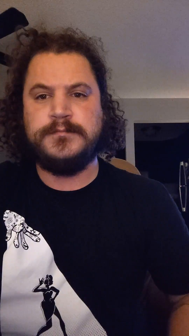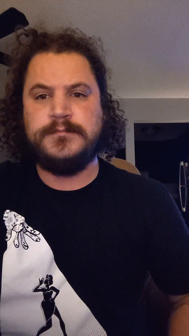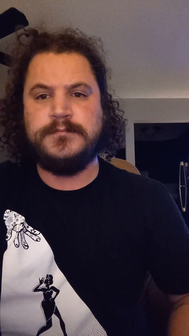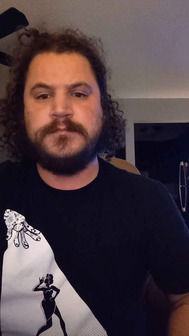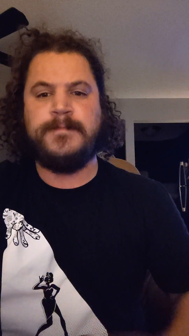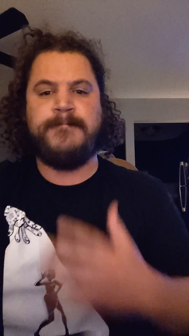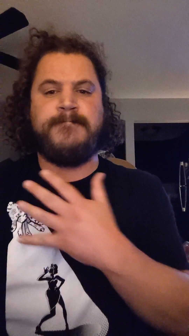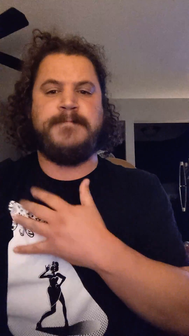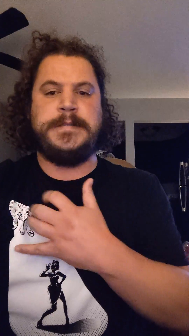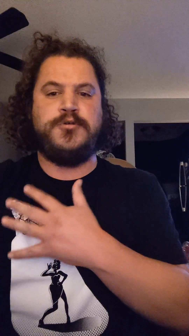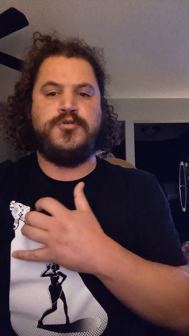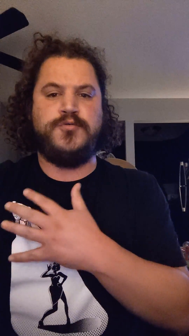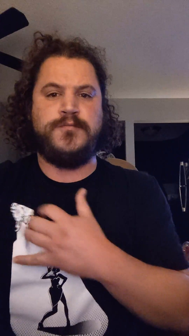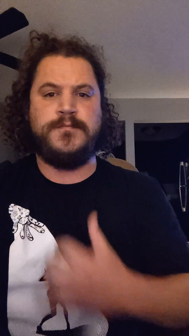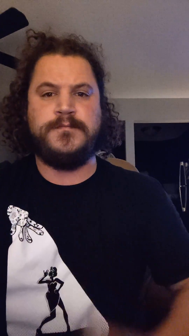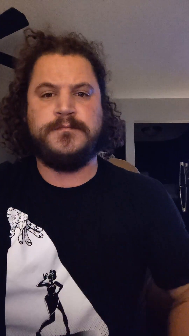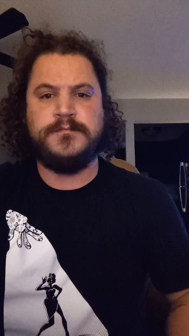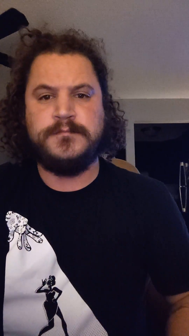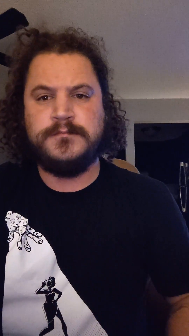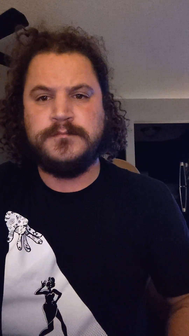bear